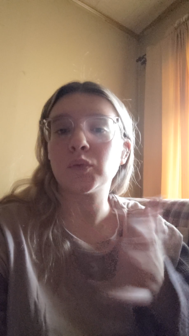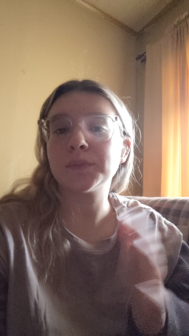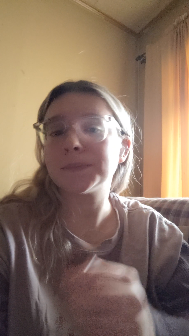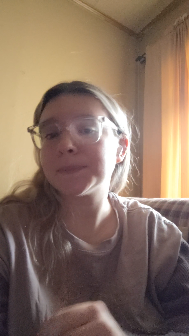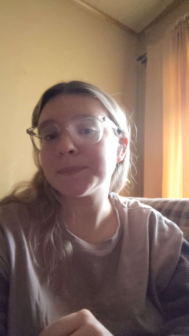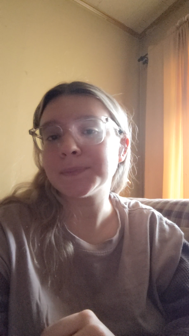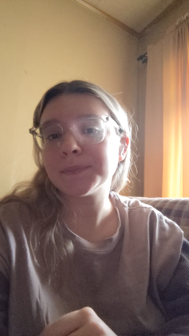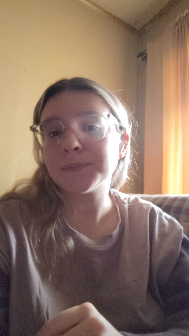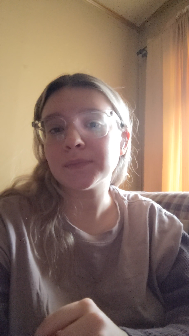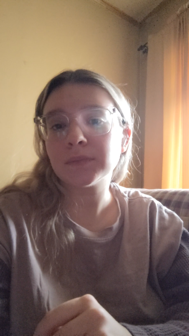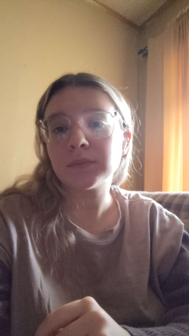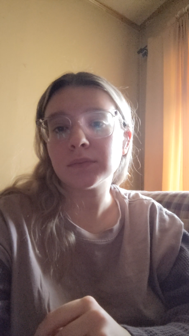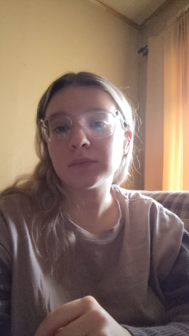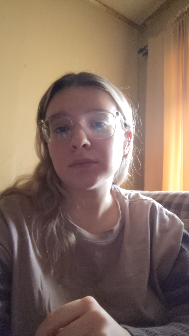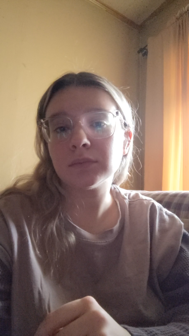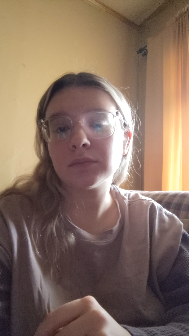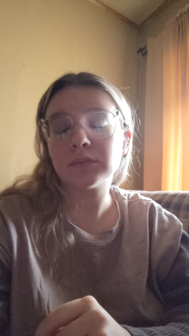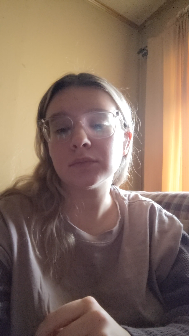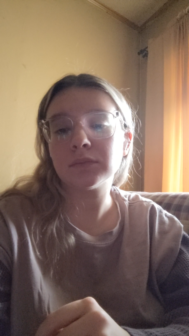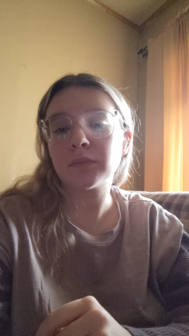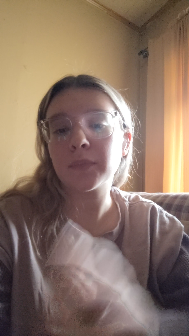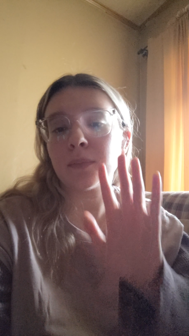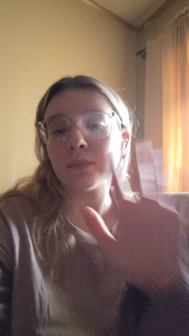push